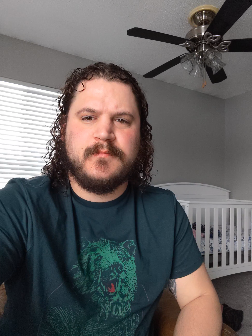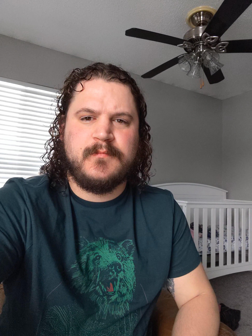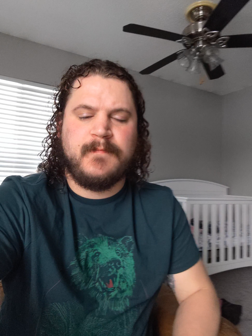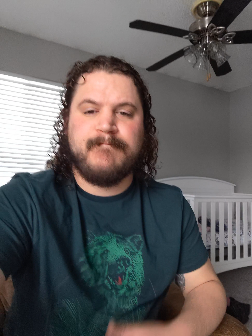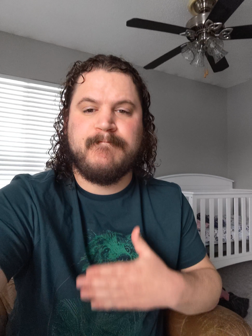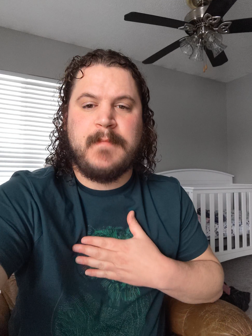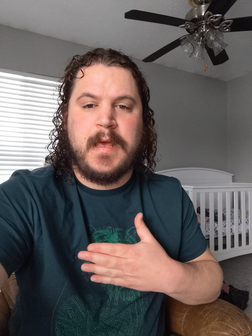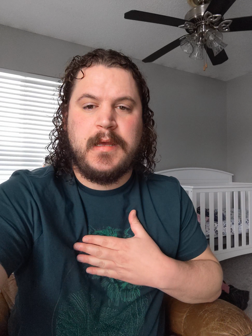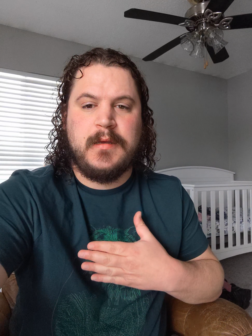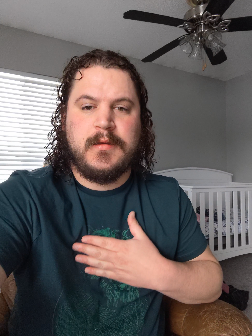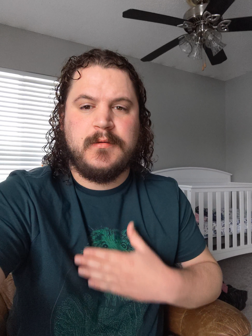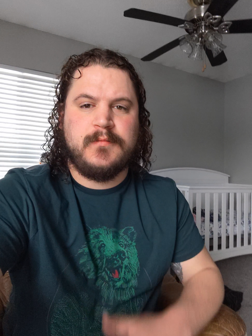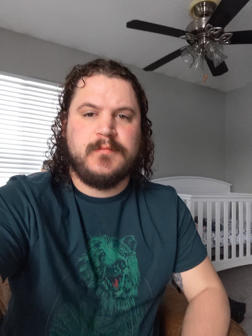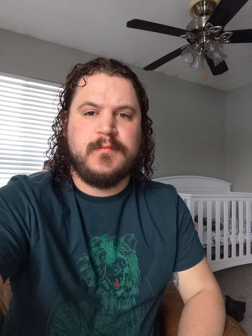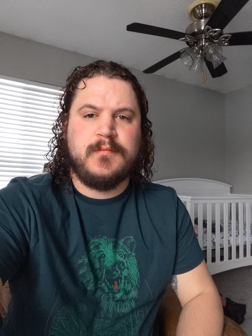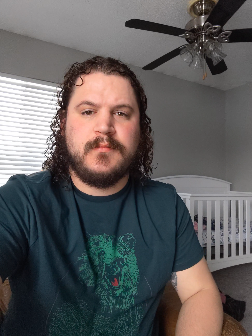my